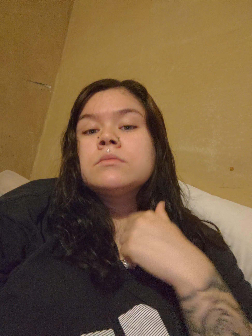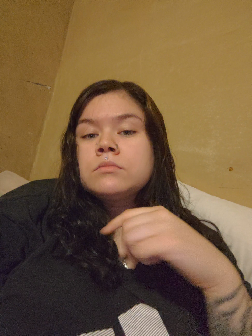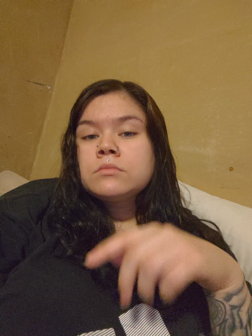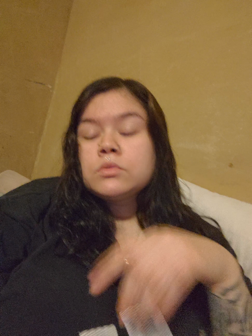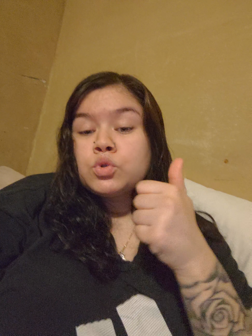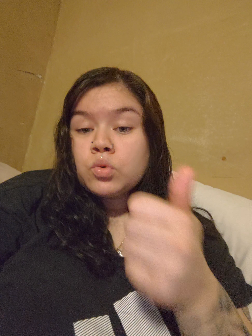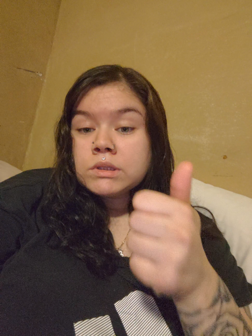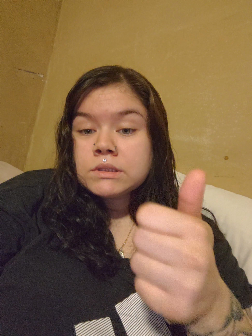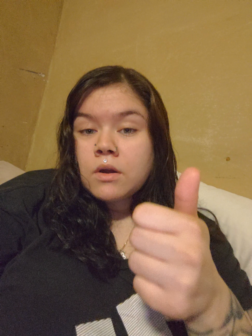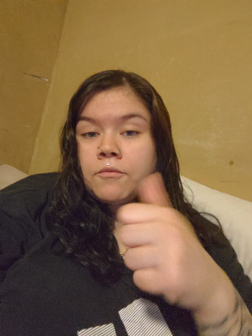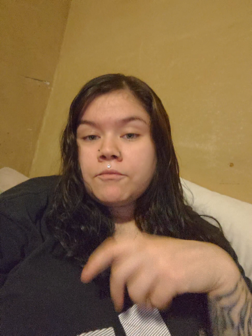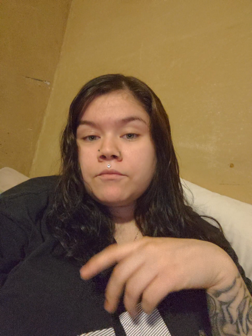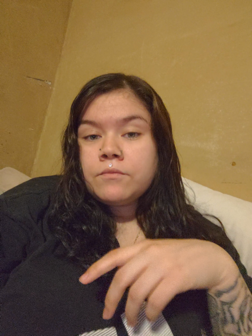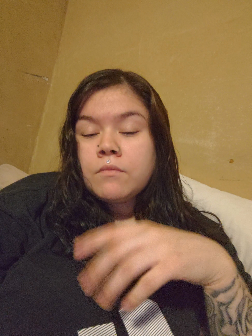yourself